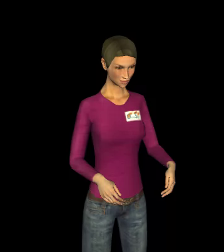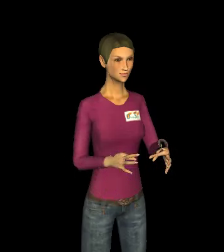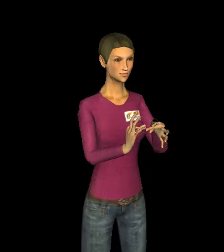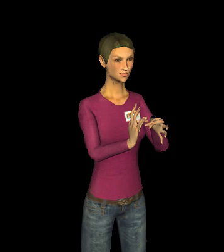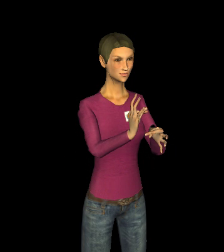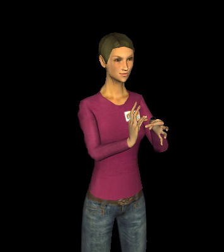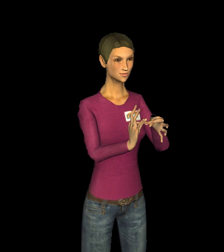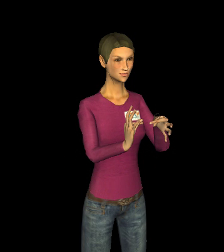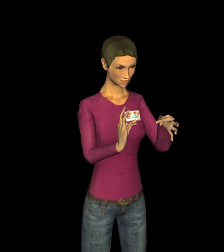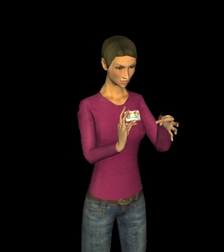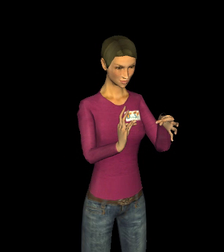حجم